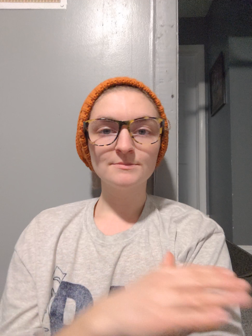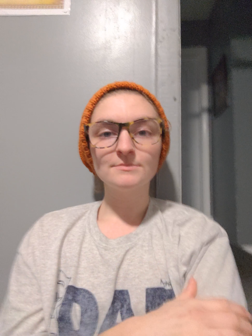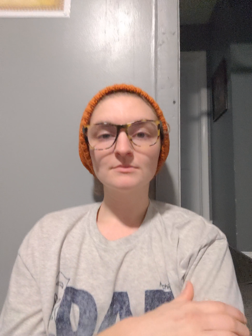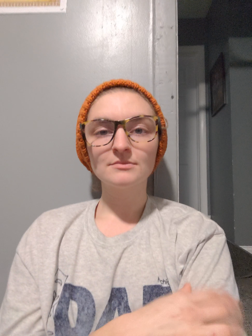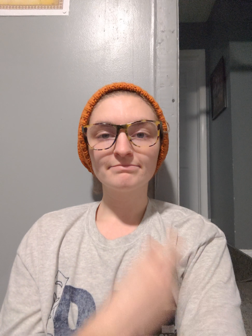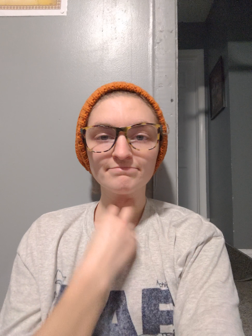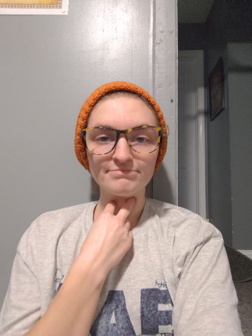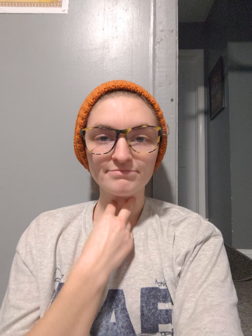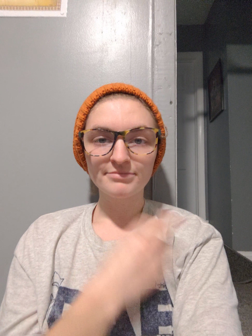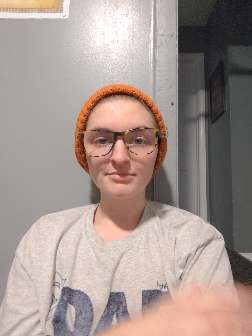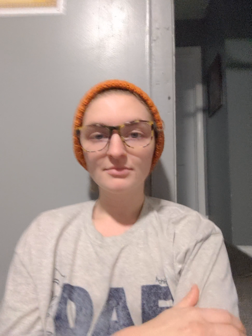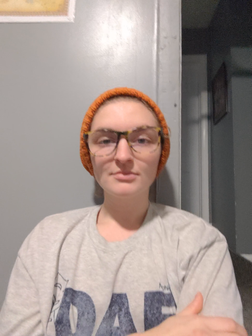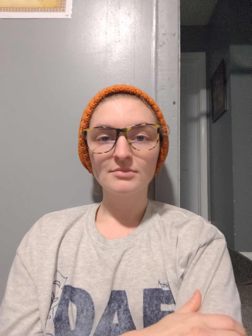stuck